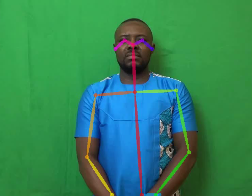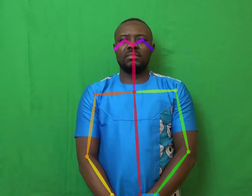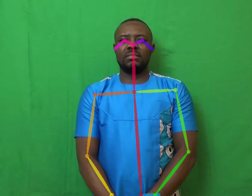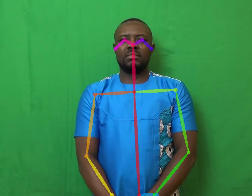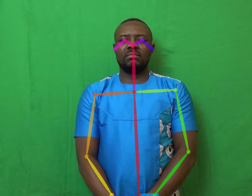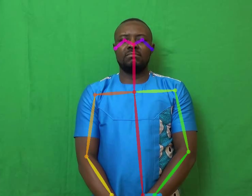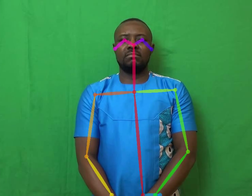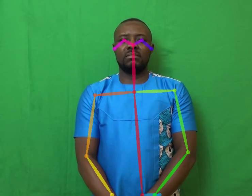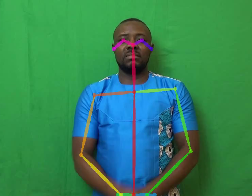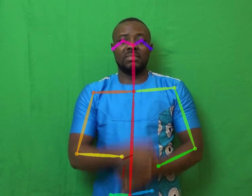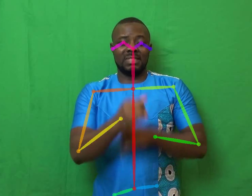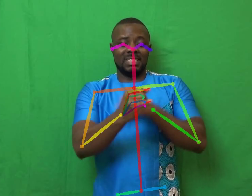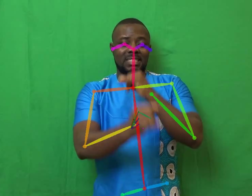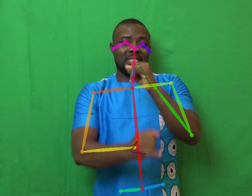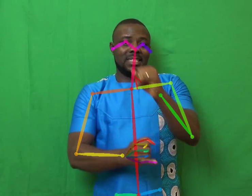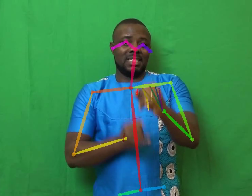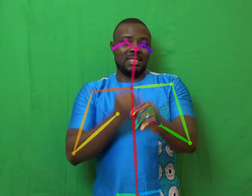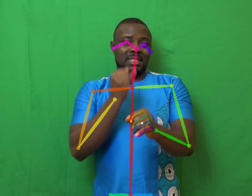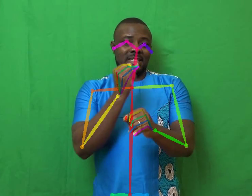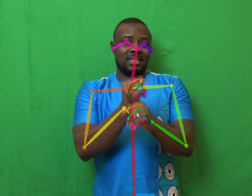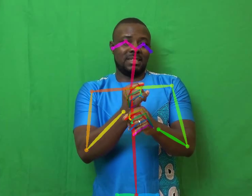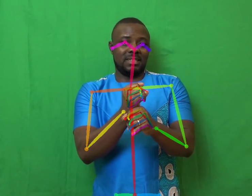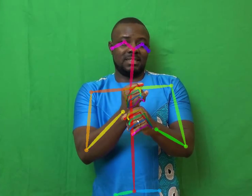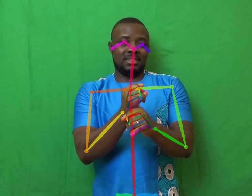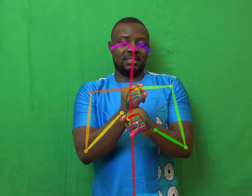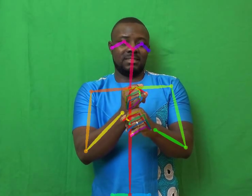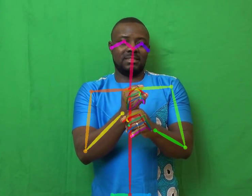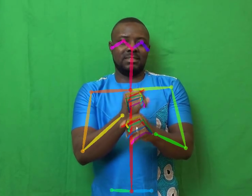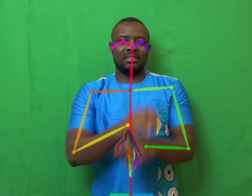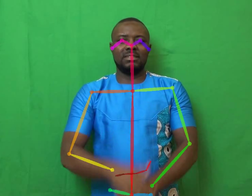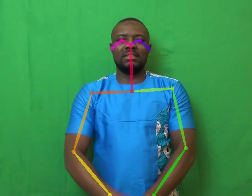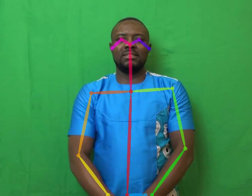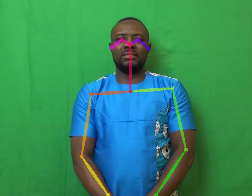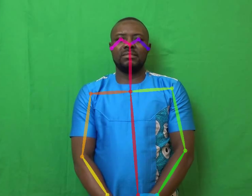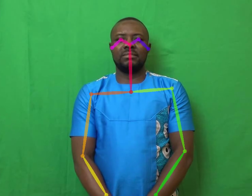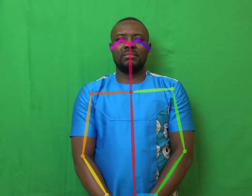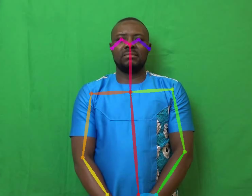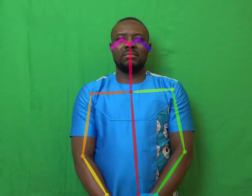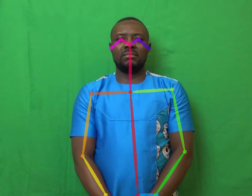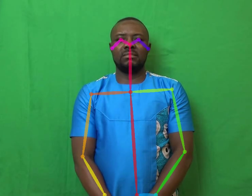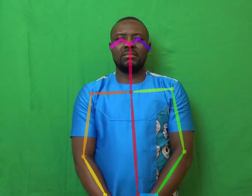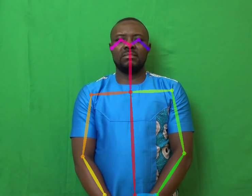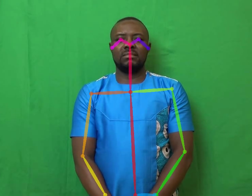international